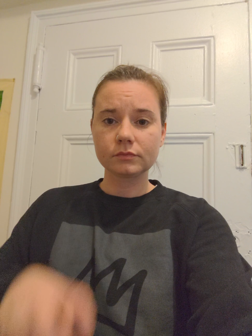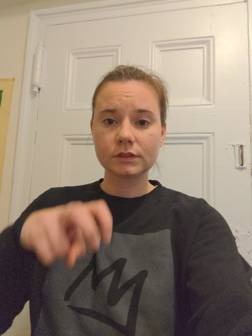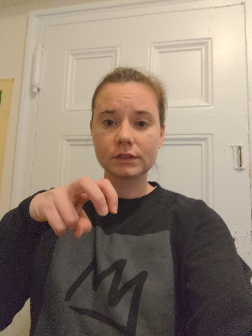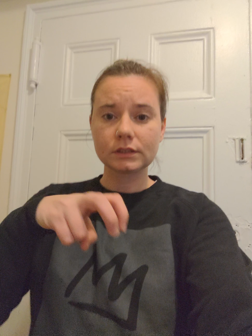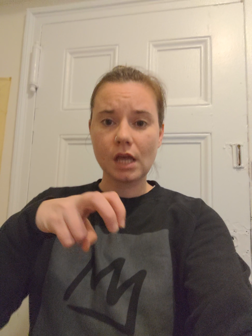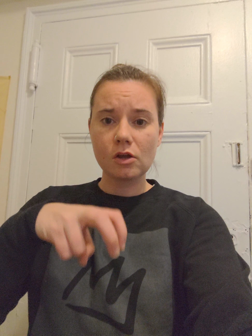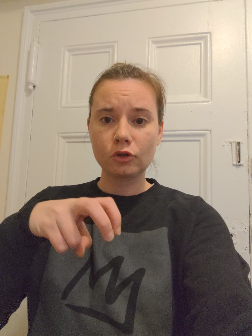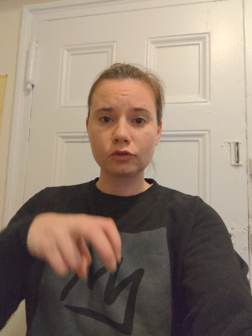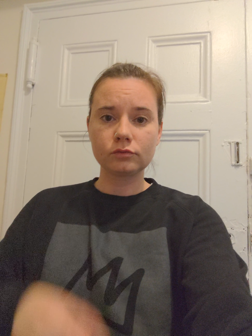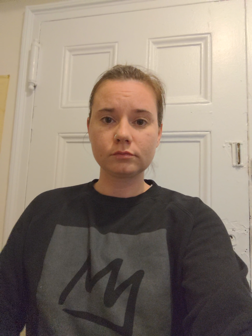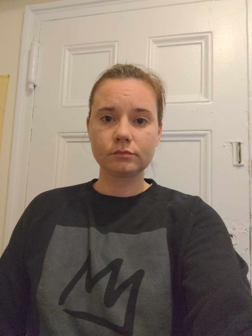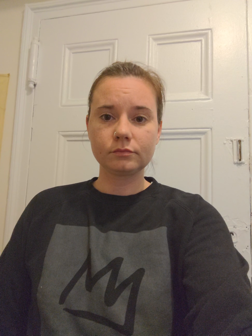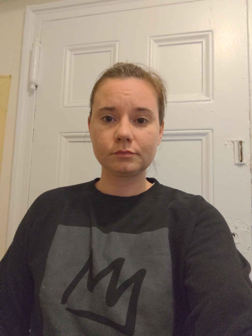chair